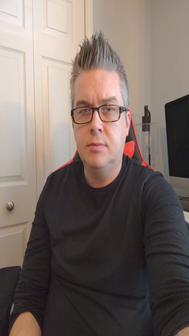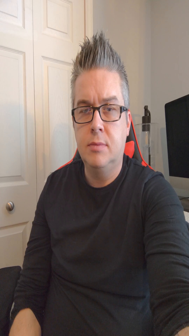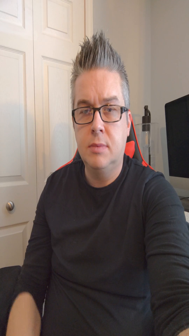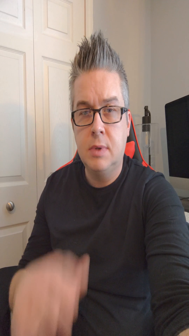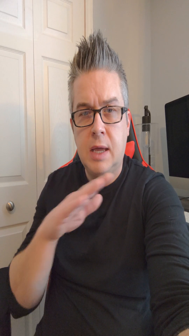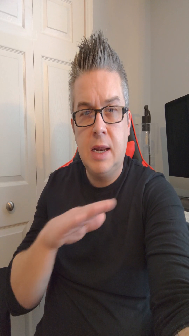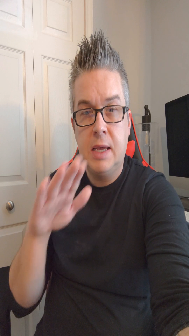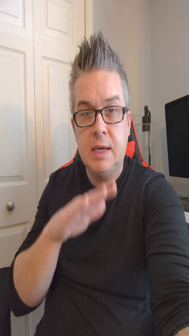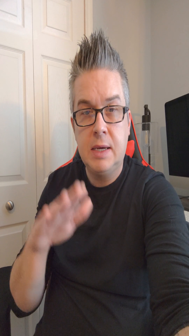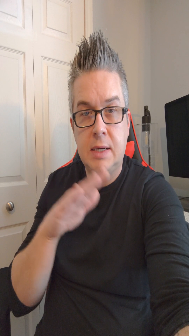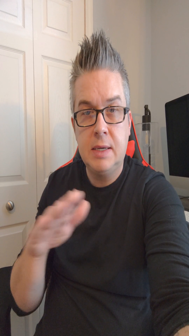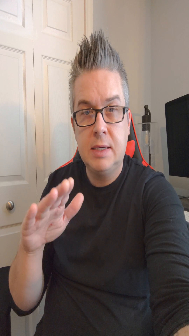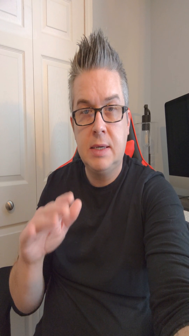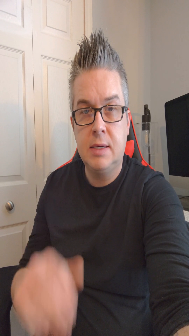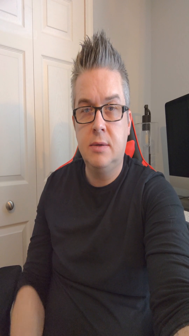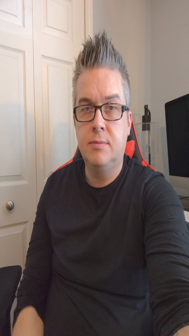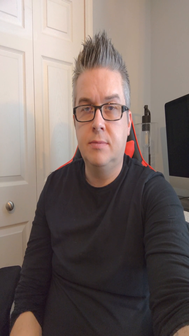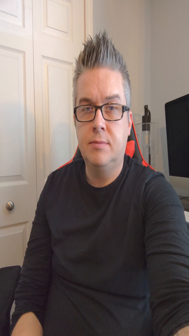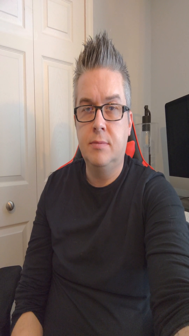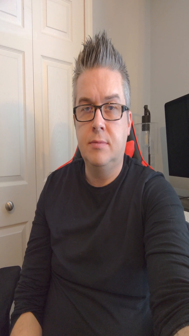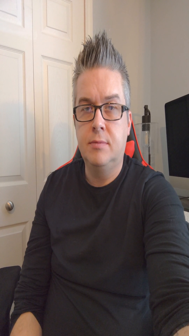clean